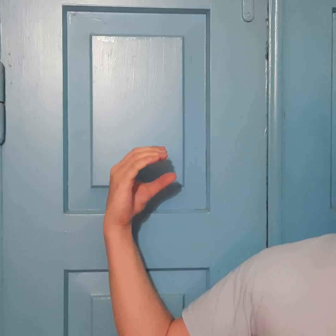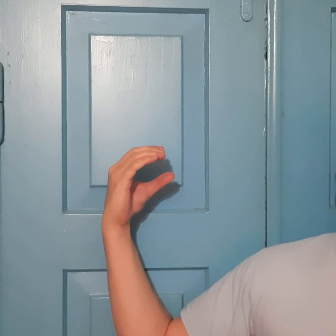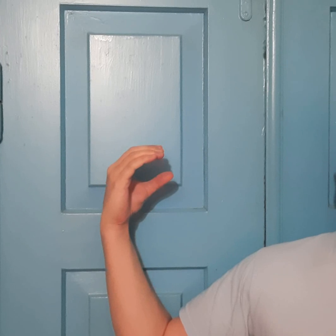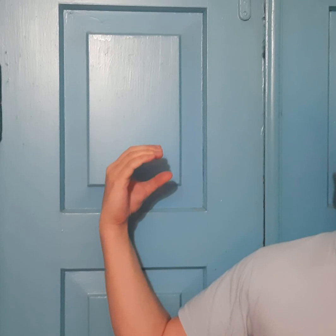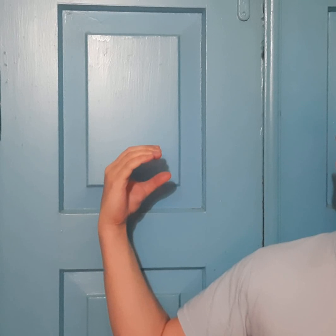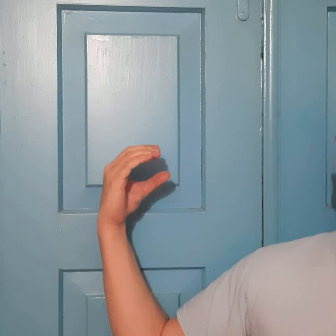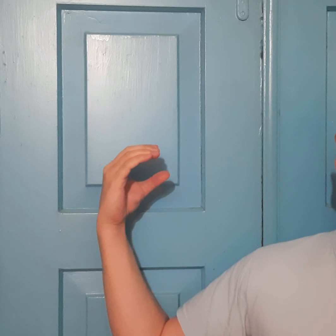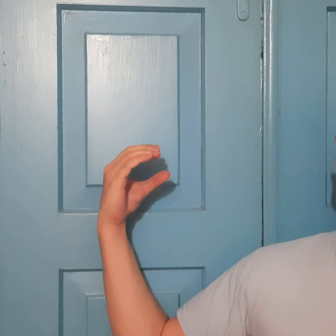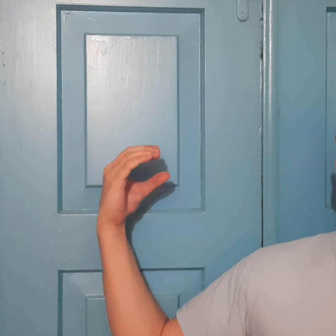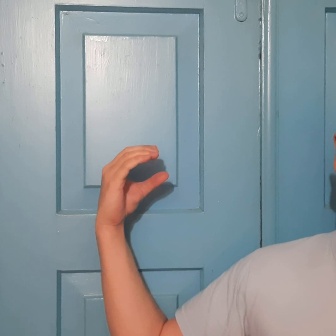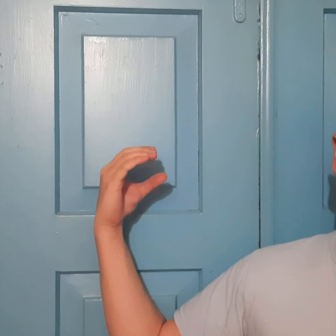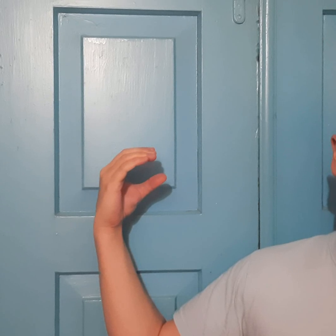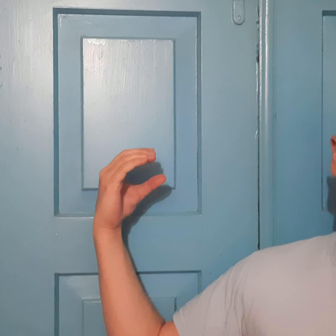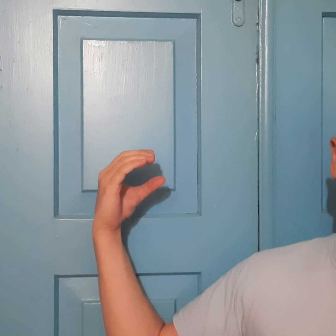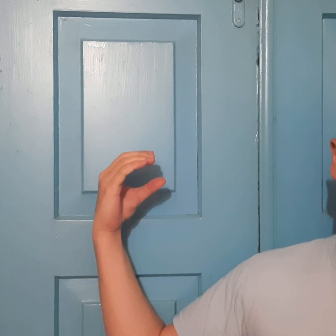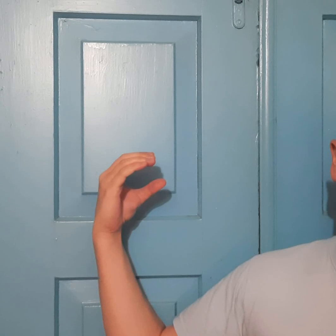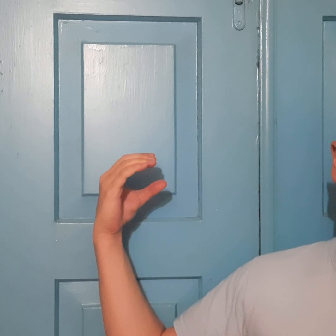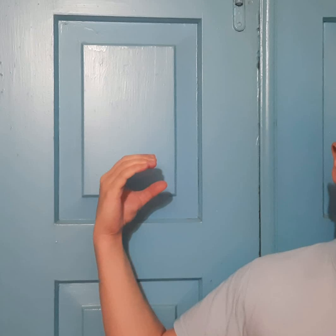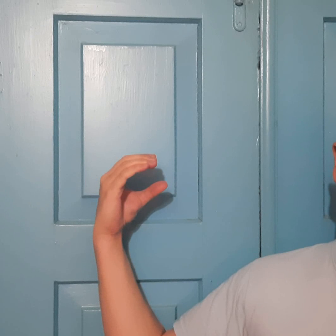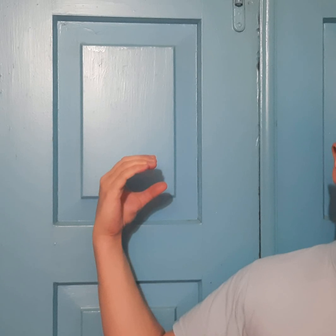С